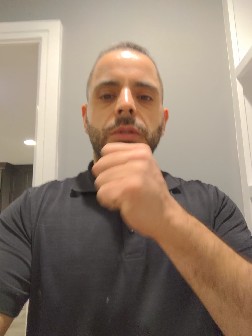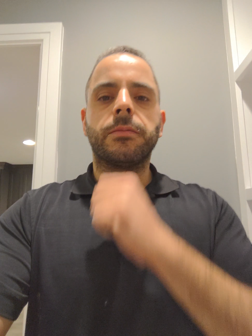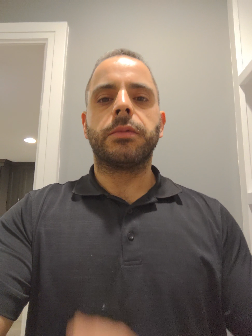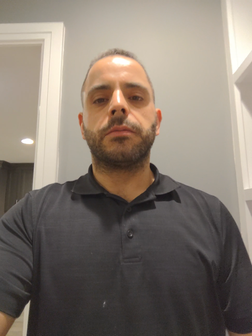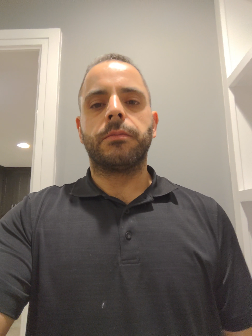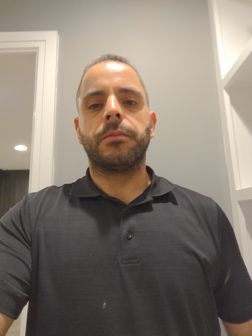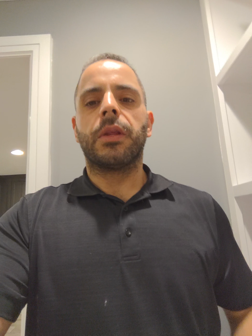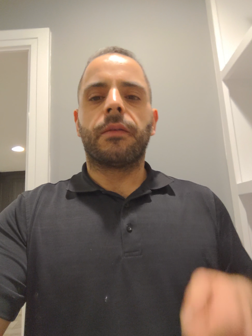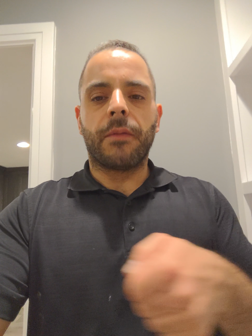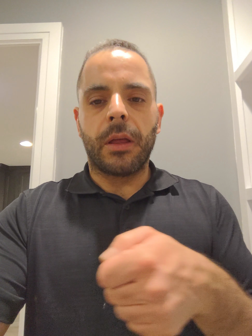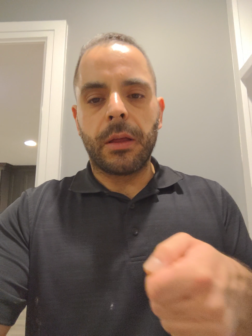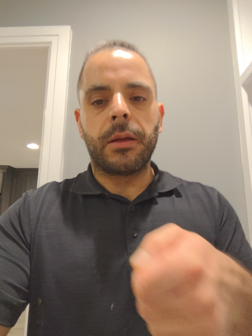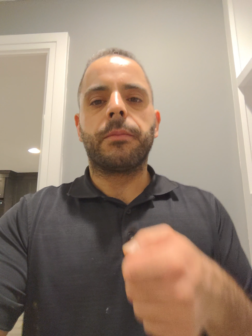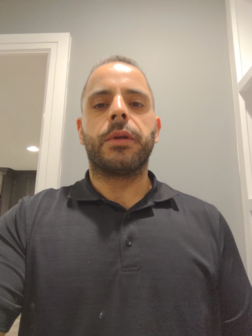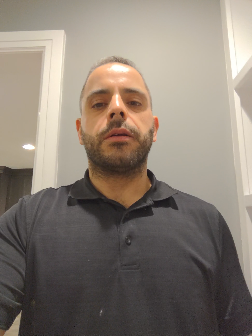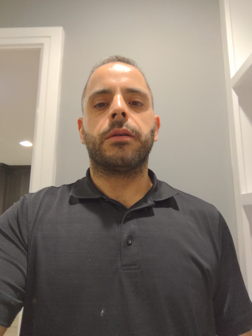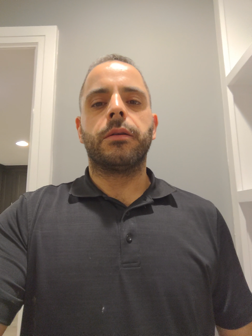vacuum